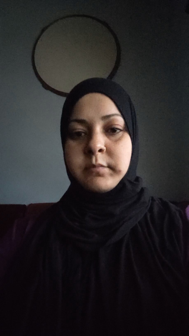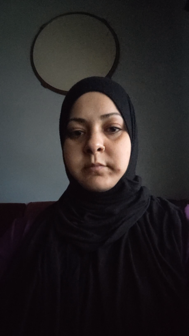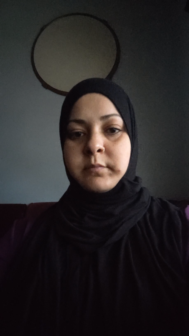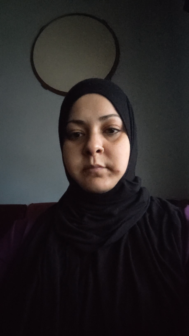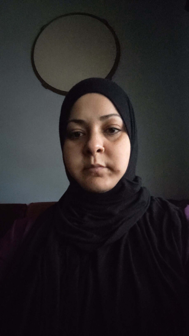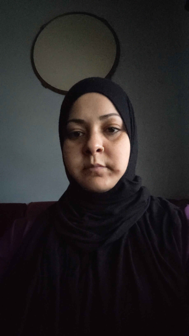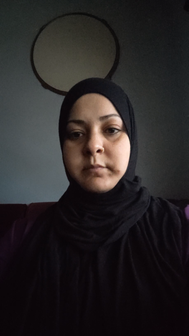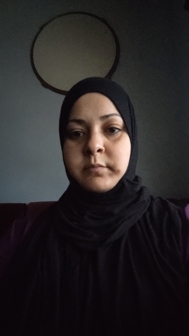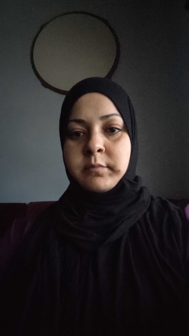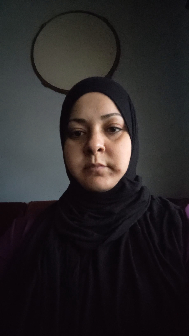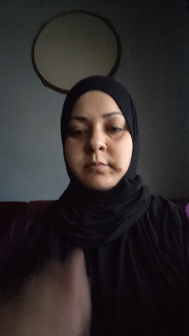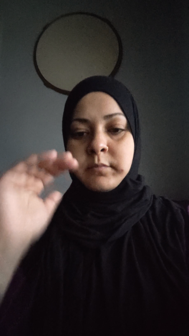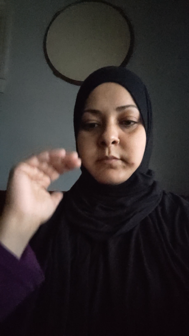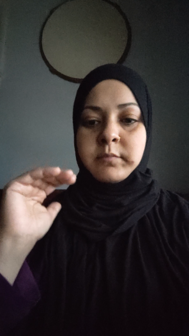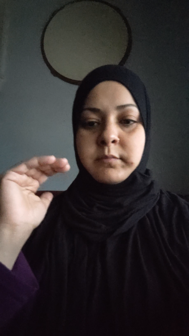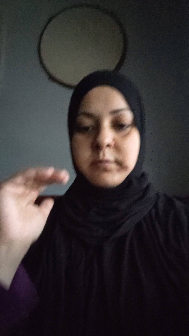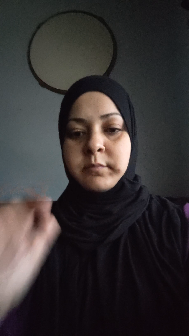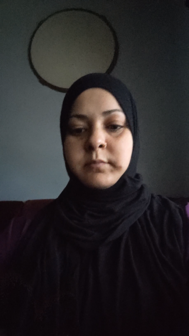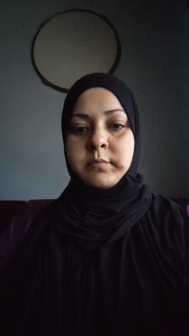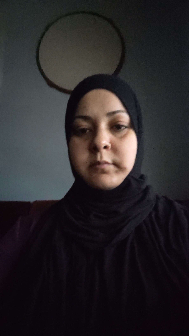little